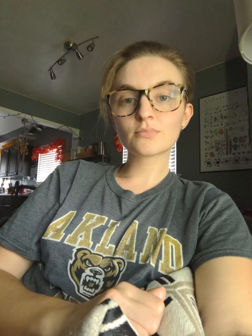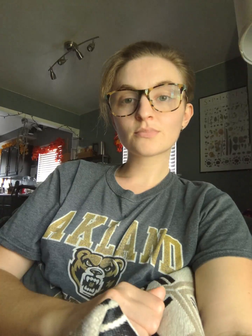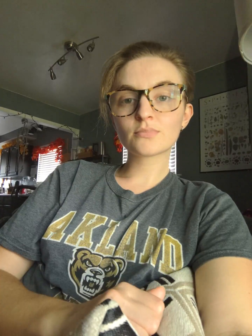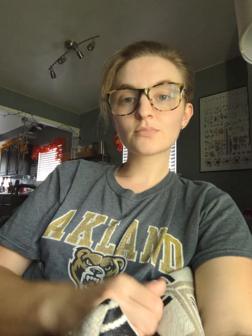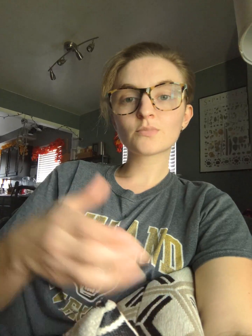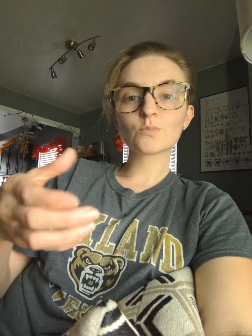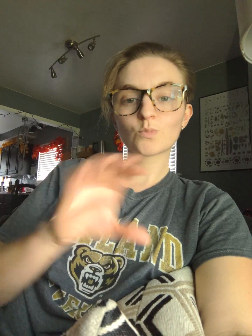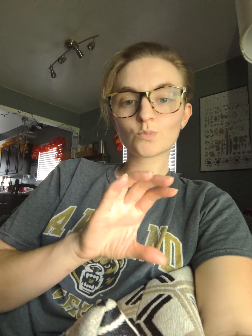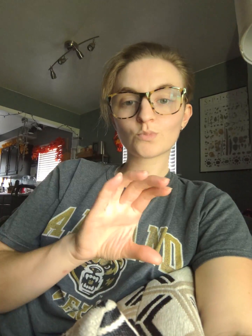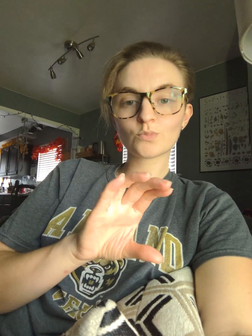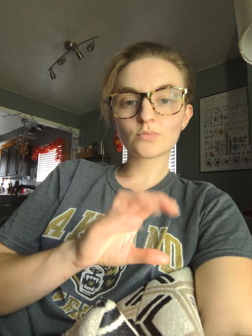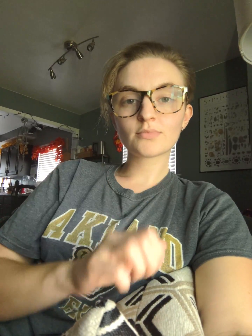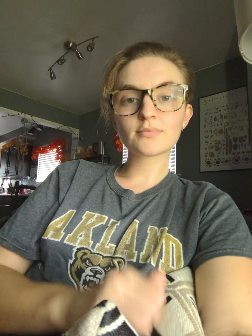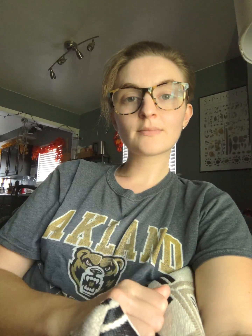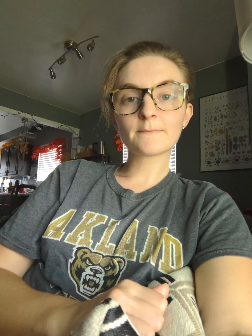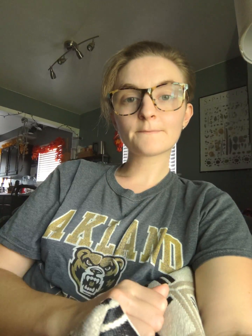pour